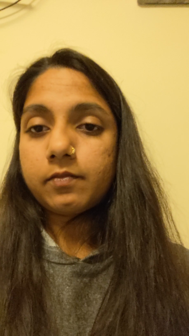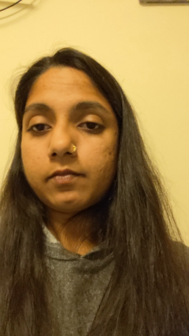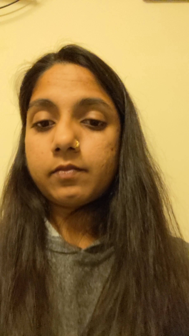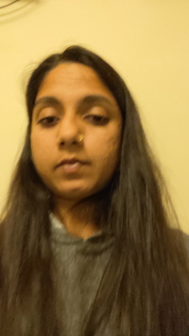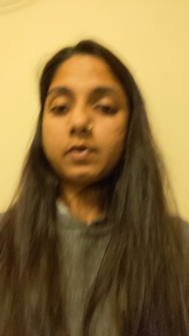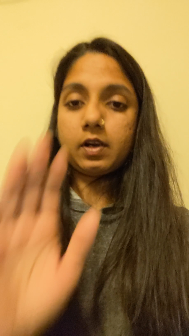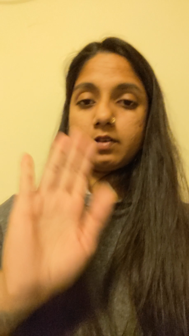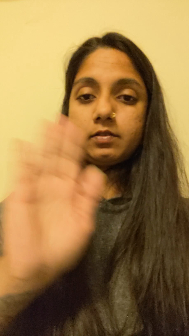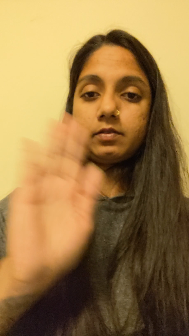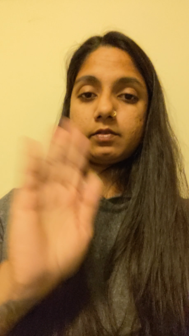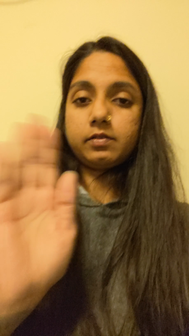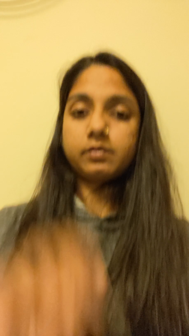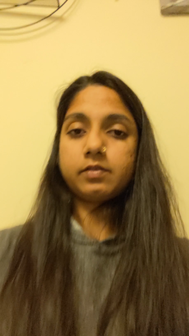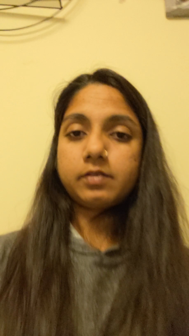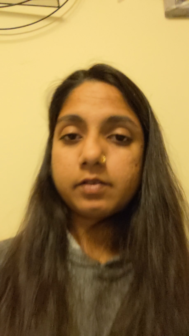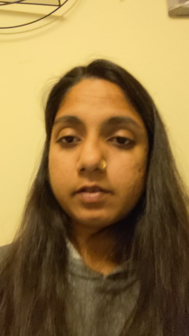hi